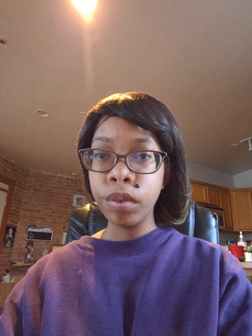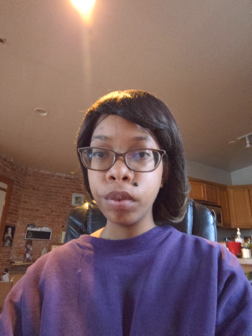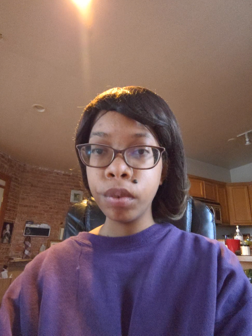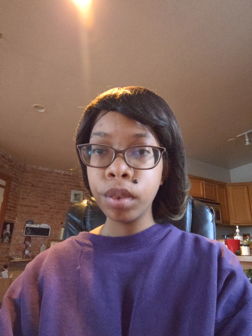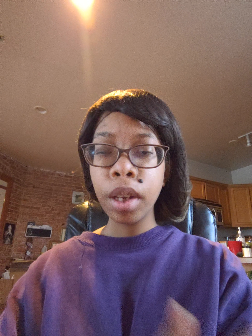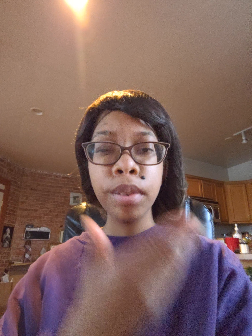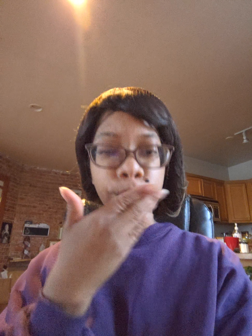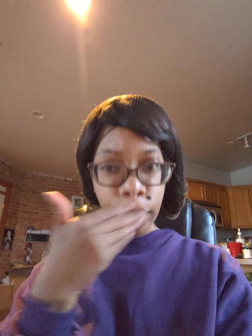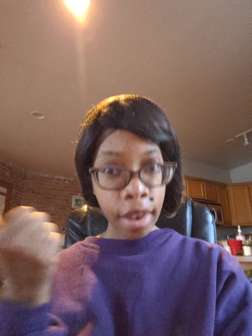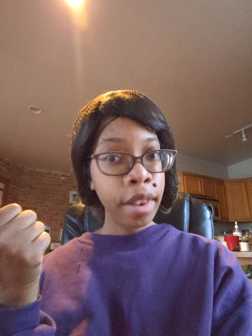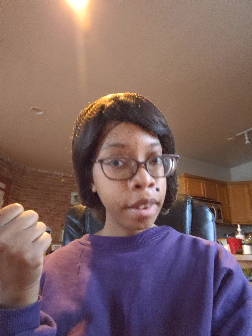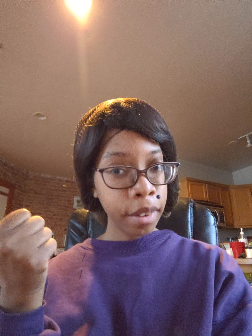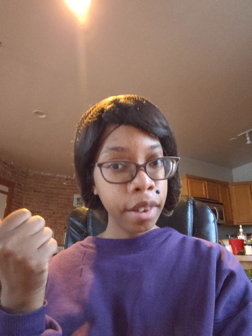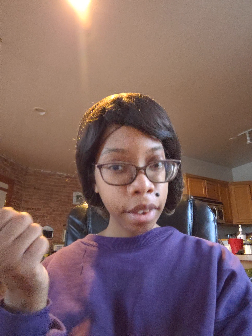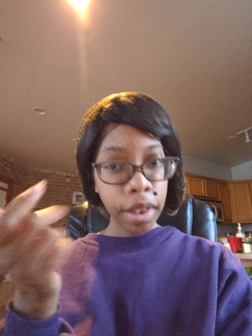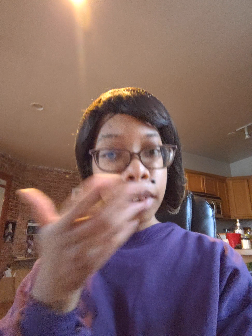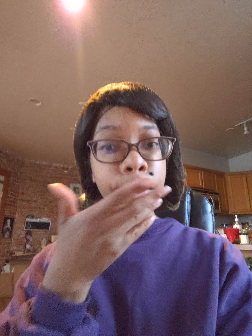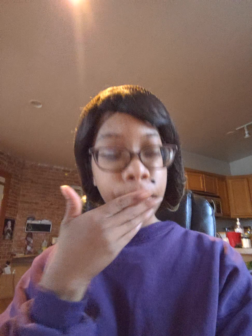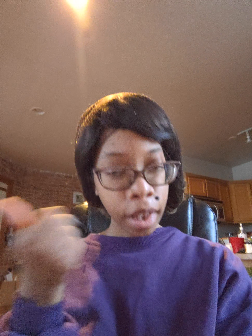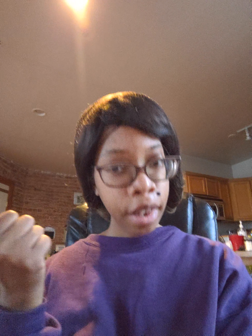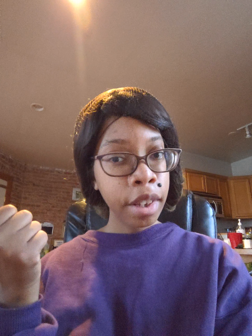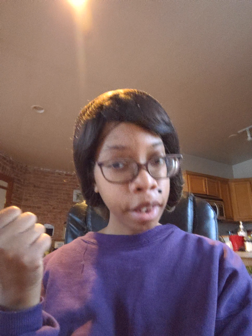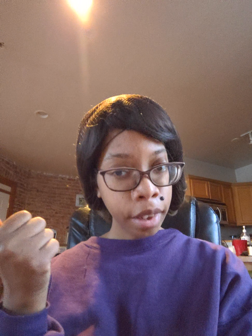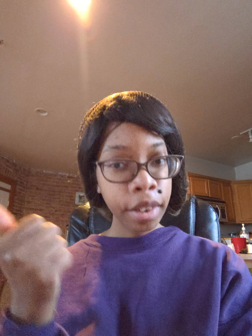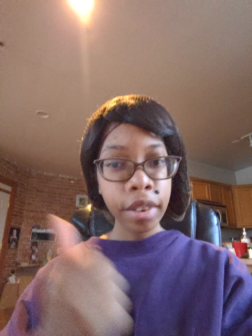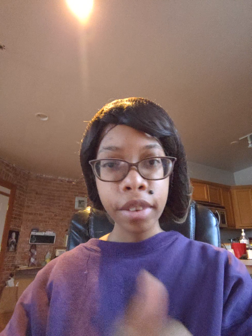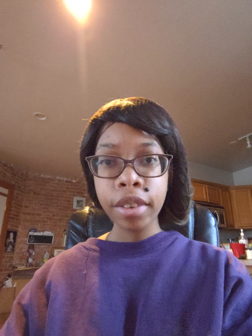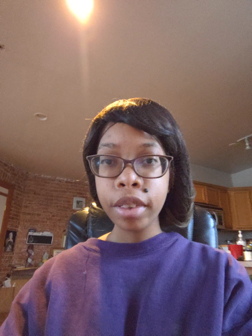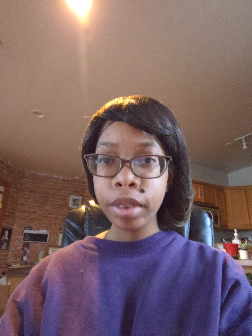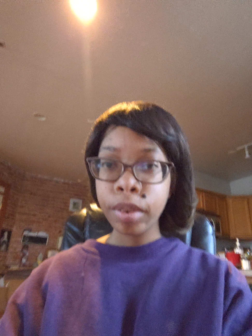better